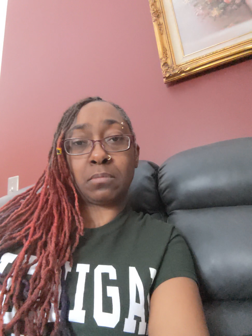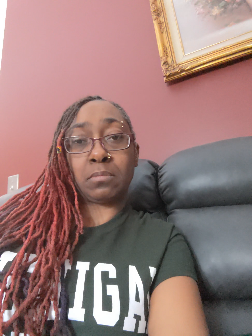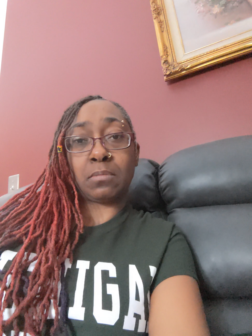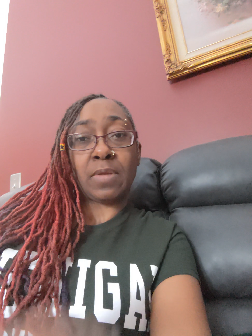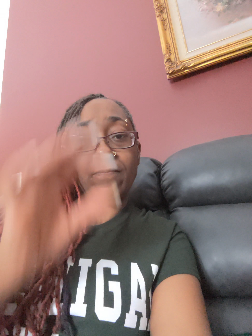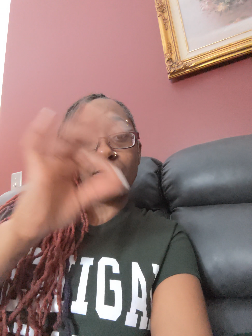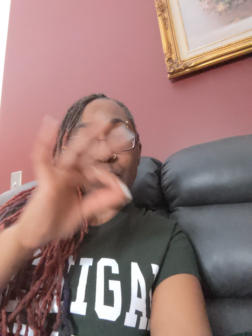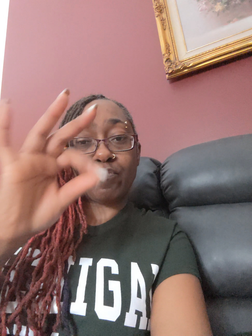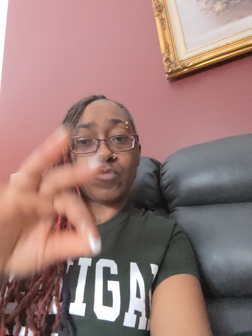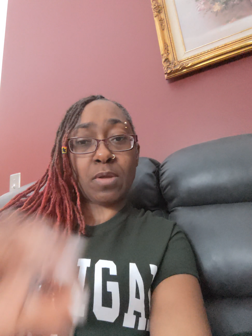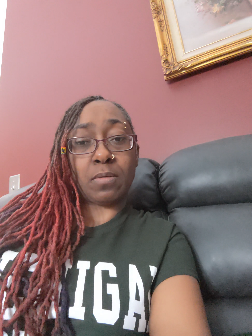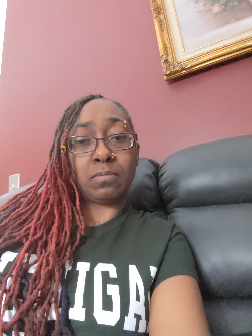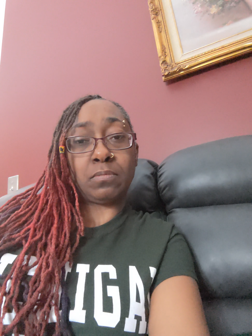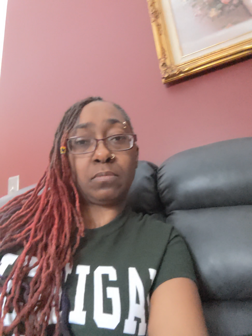french fries